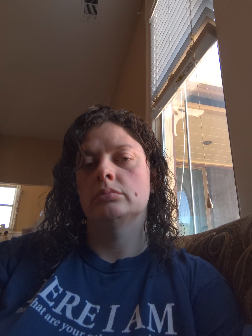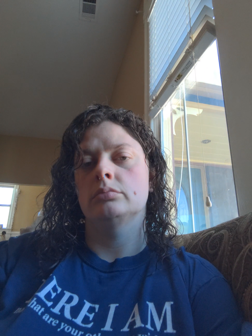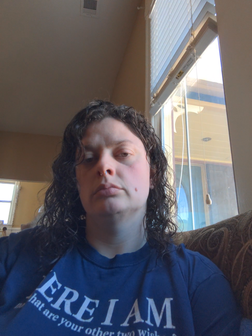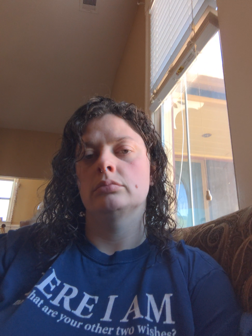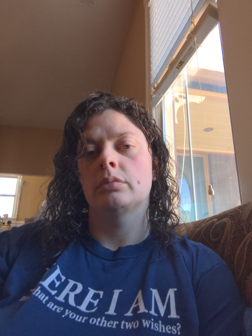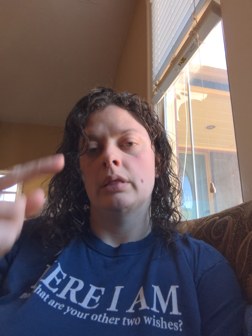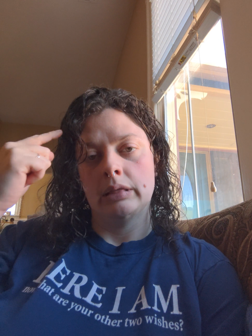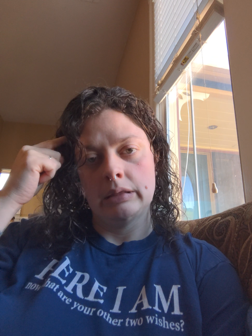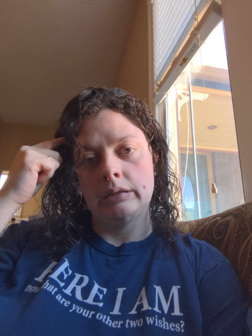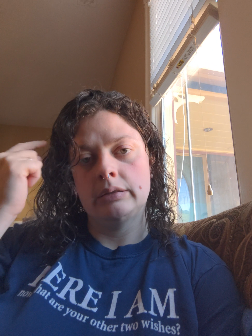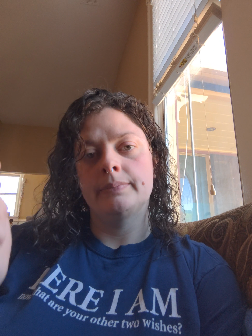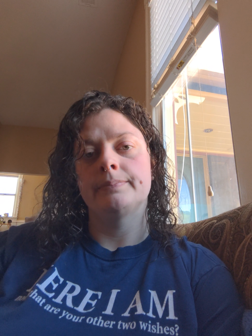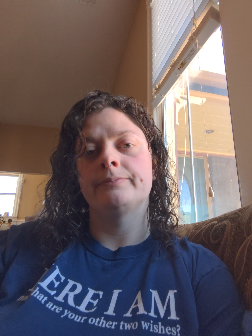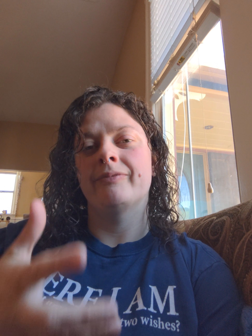think